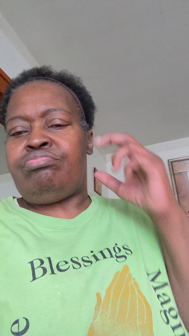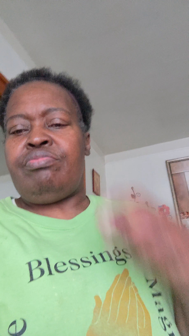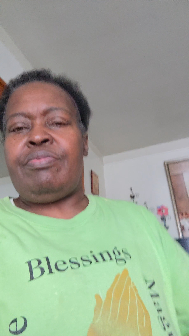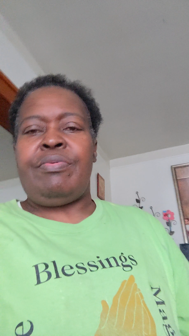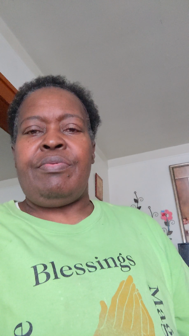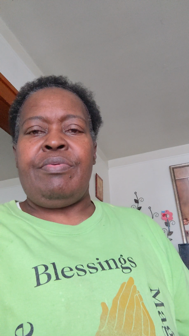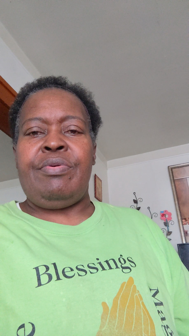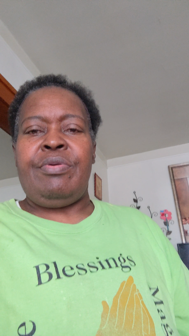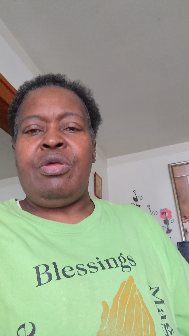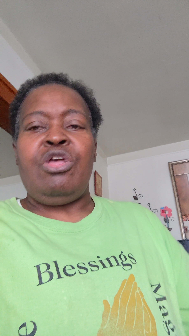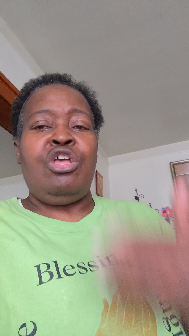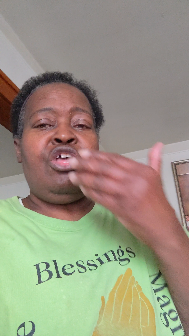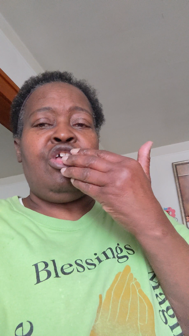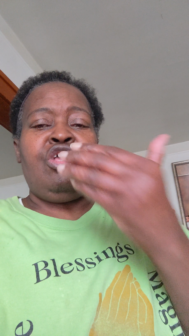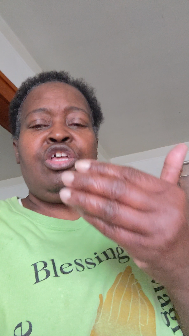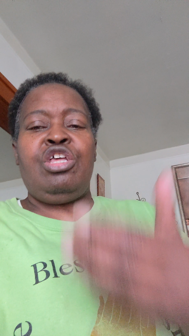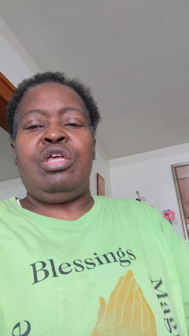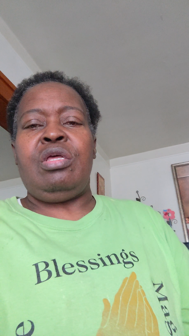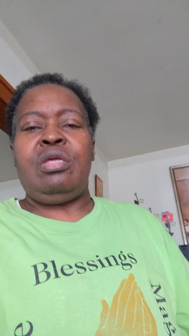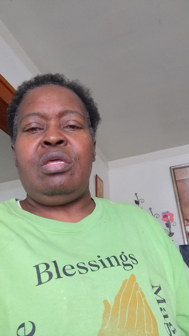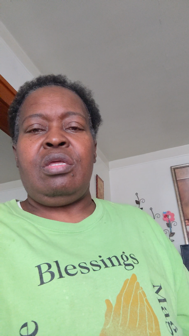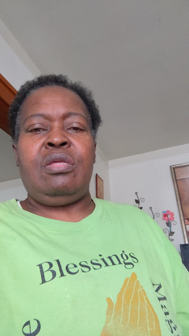good